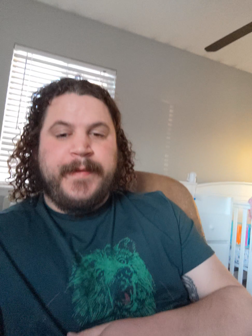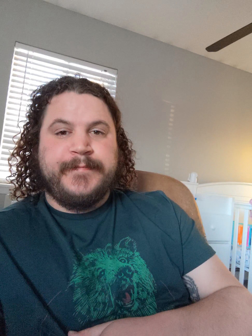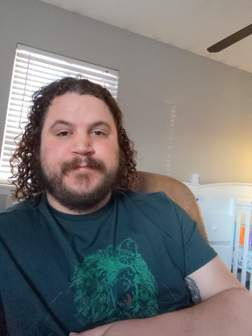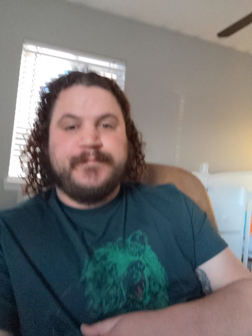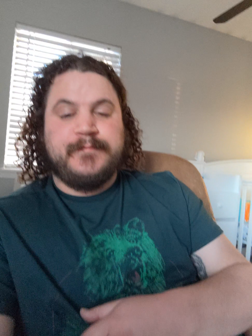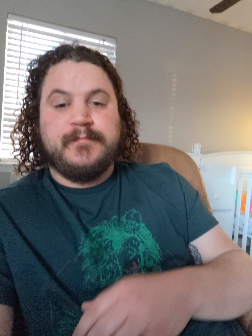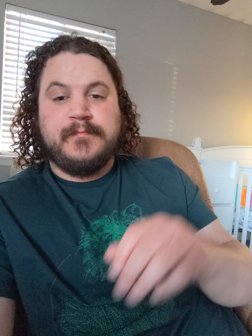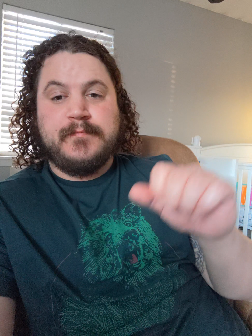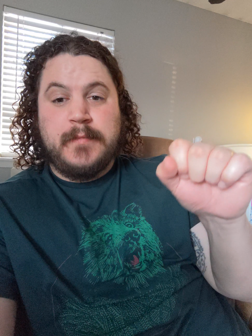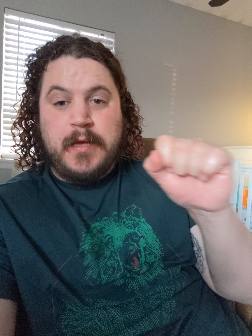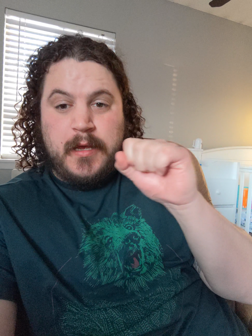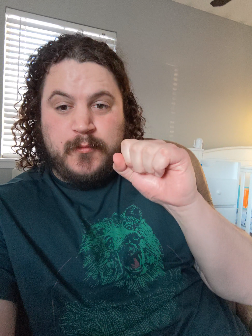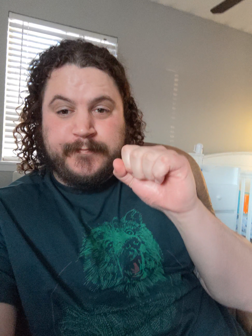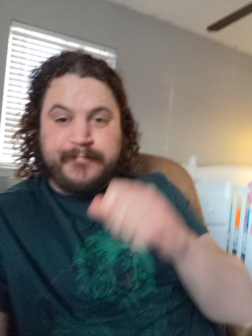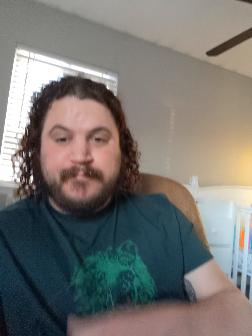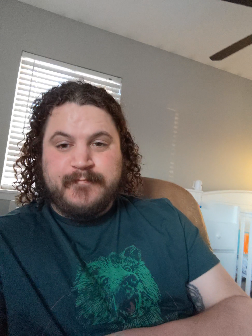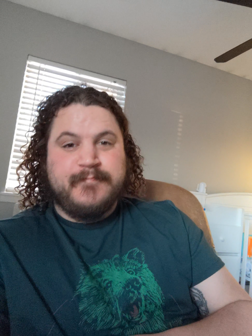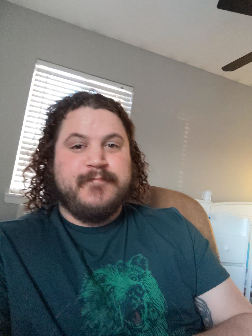carrot